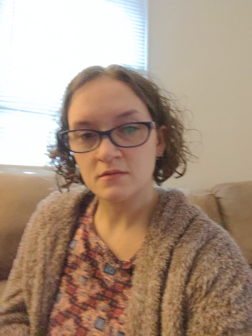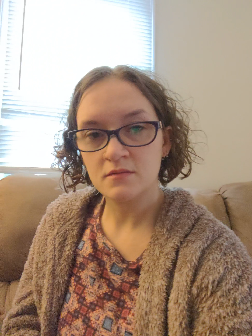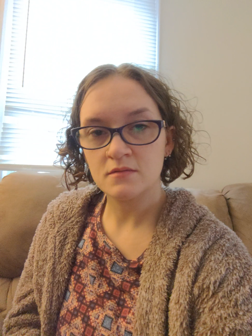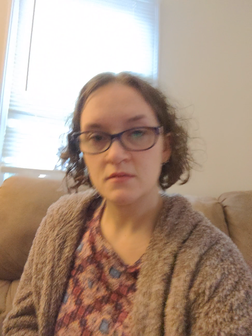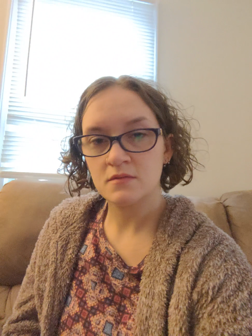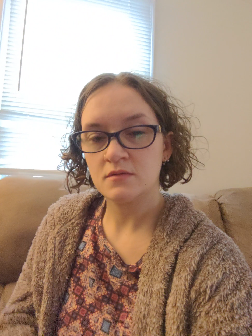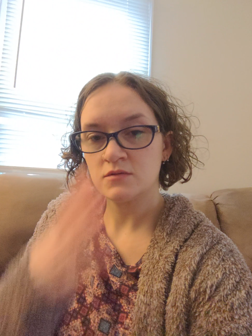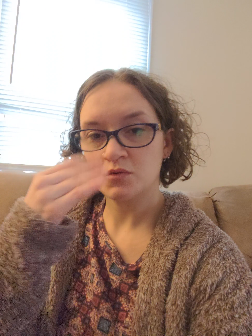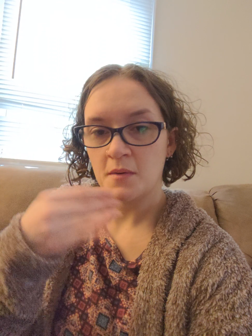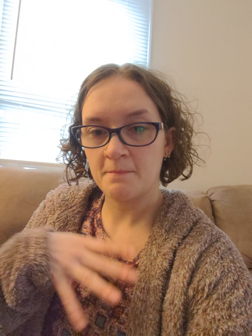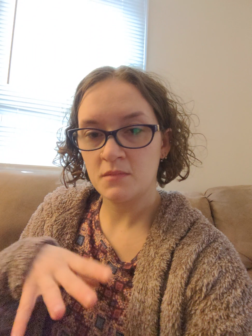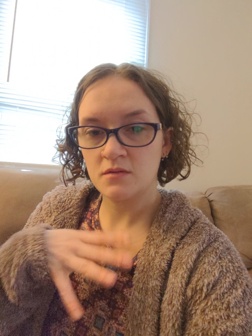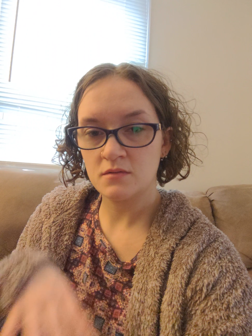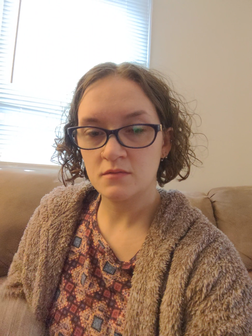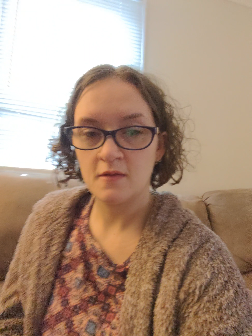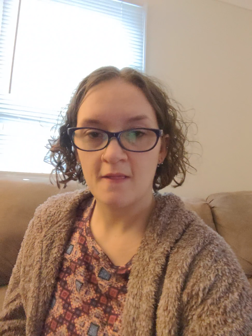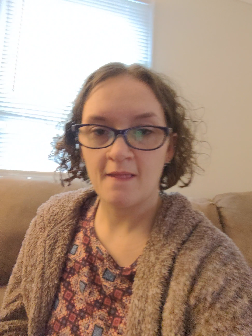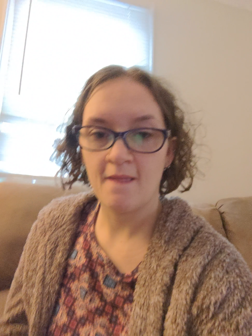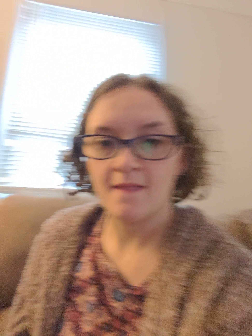pajamas